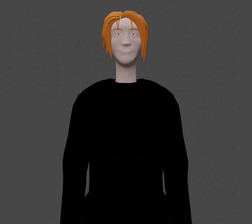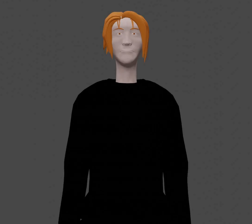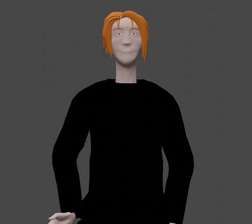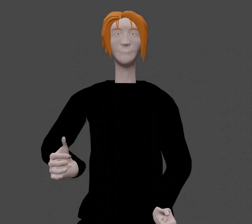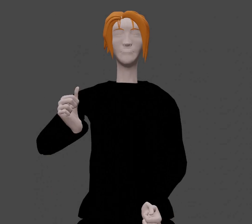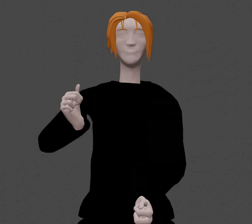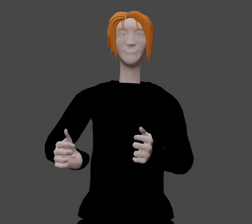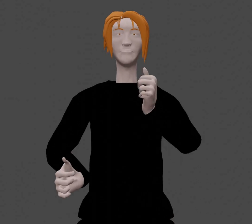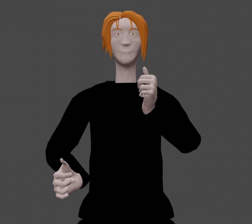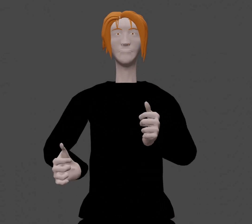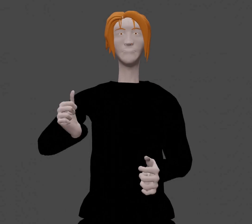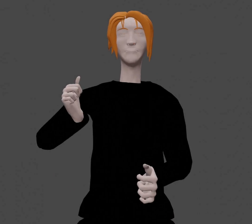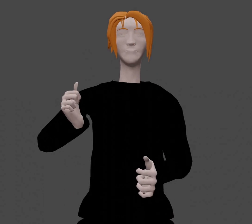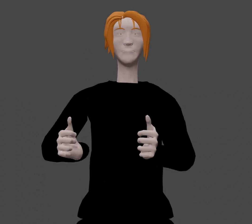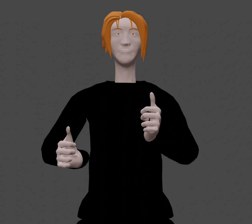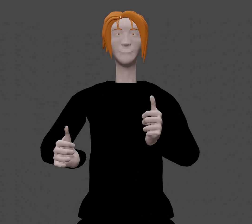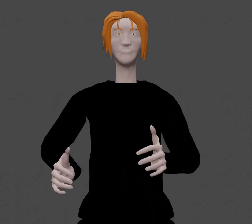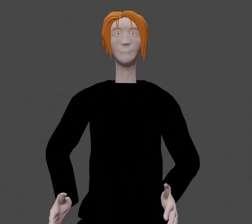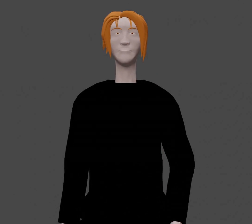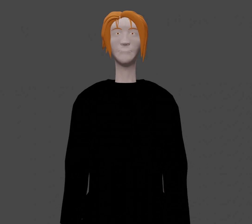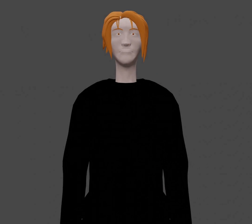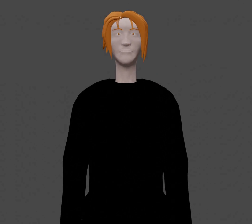Automobile